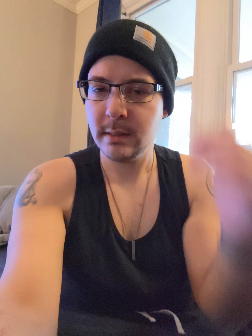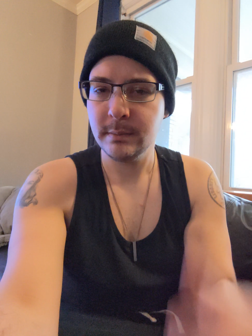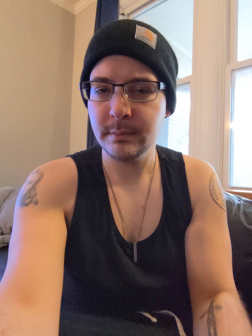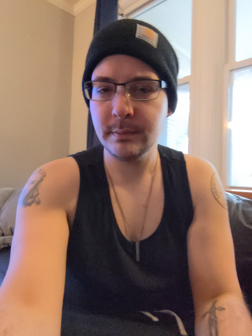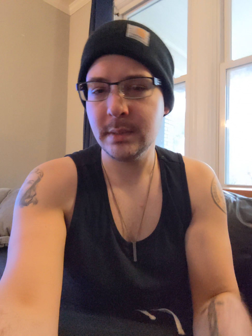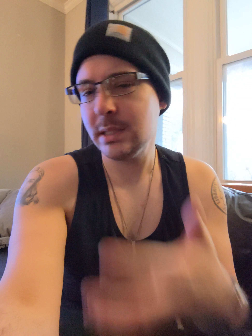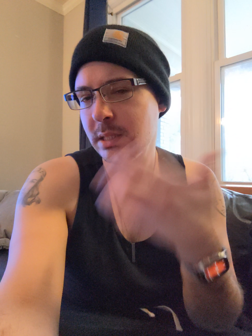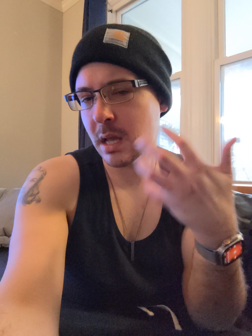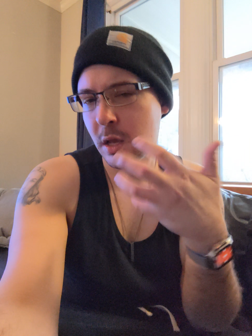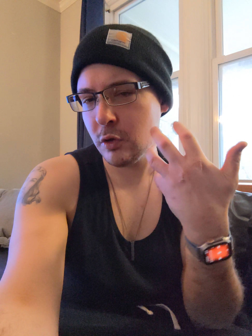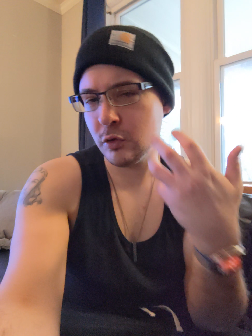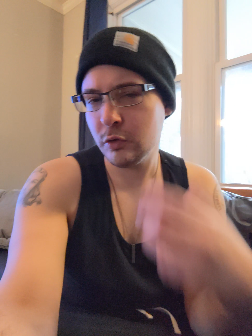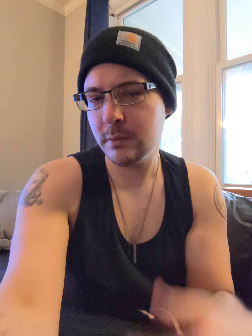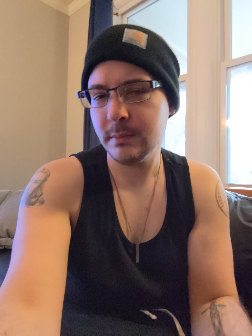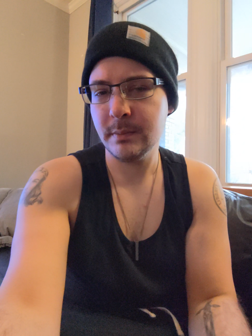tiger